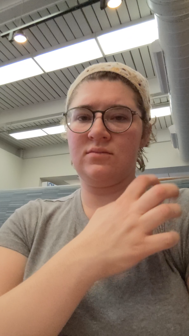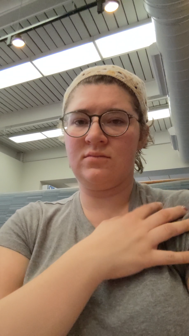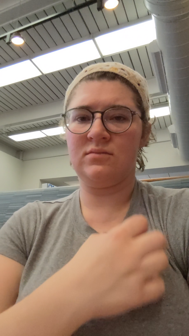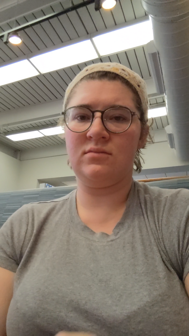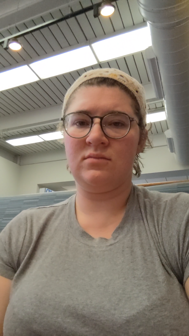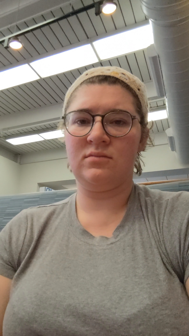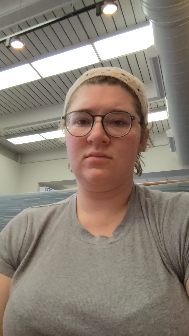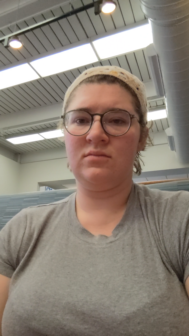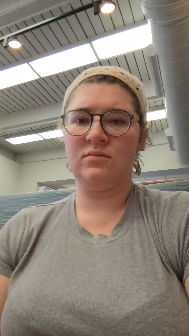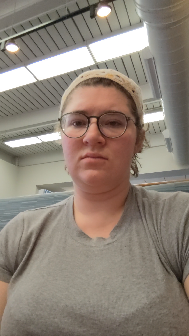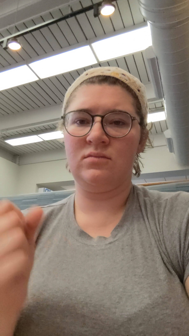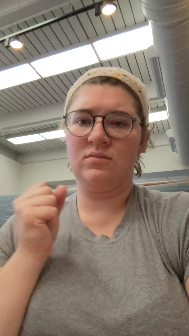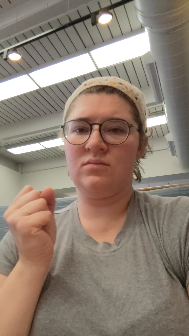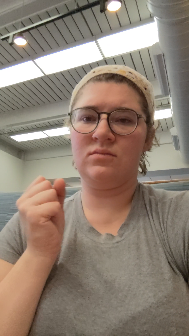cold